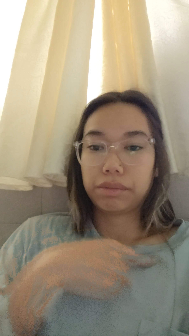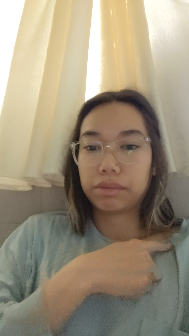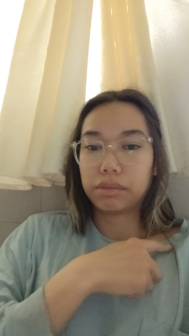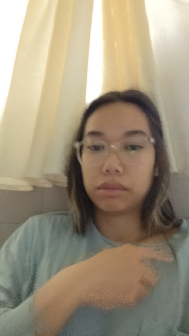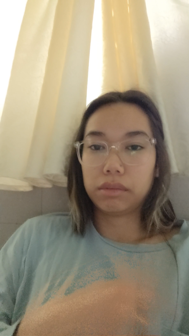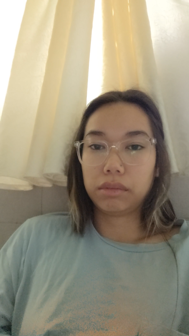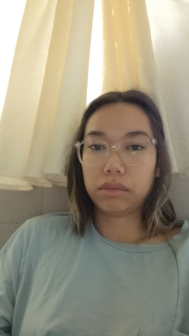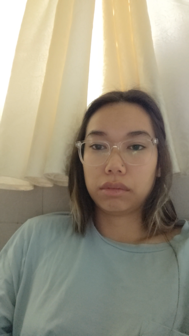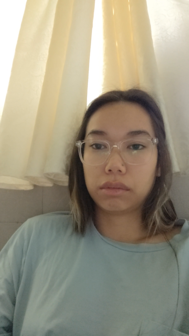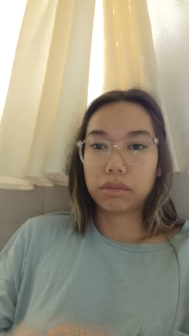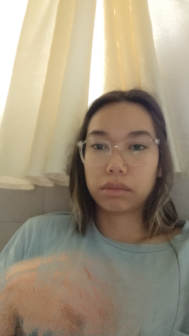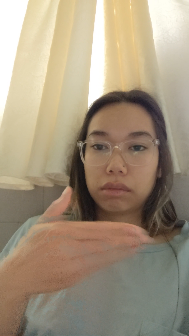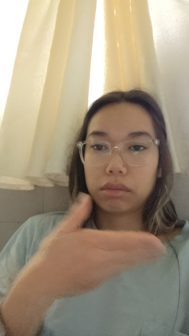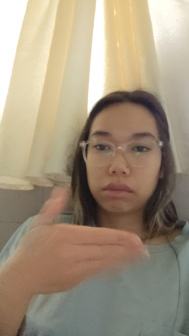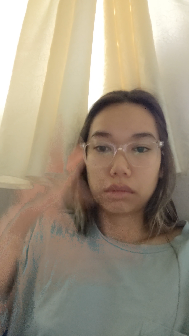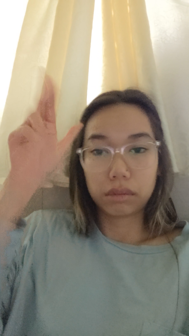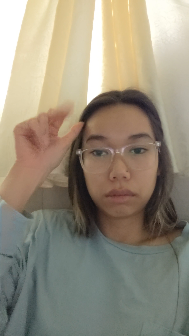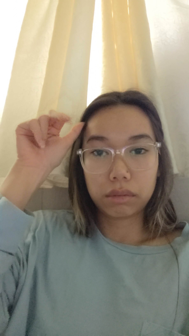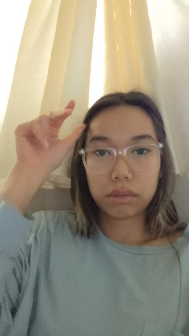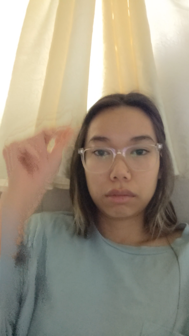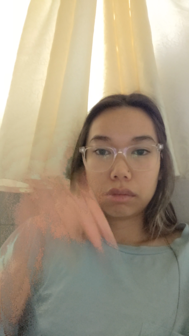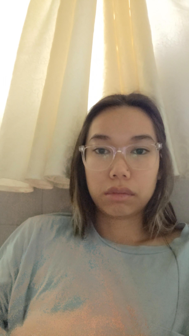pony